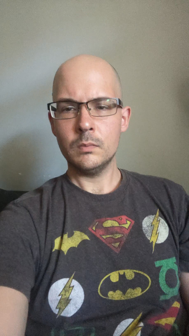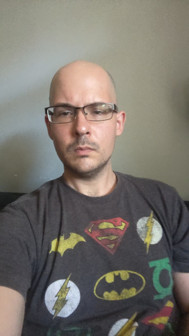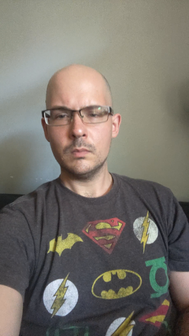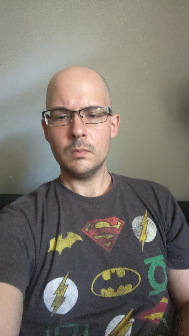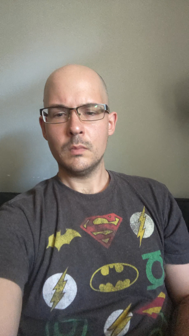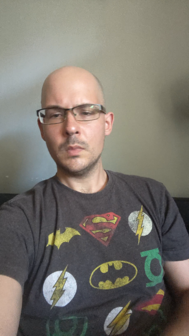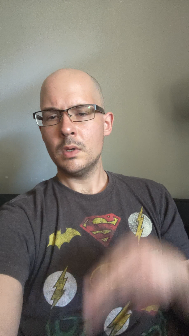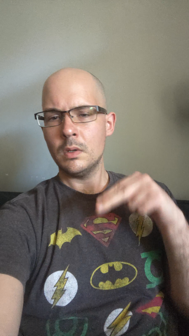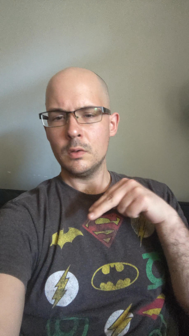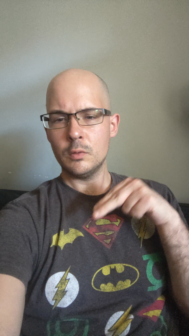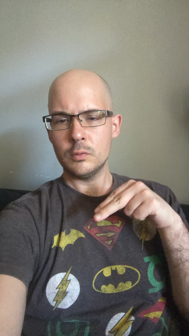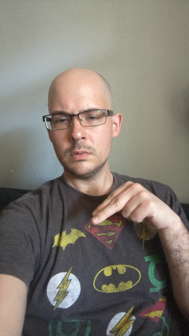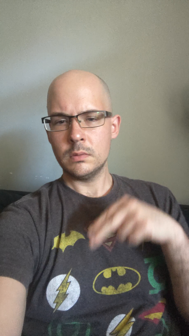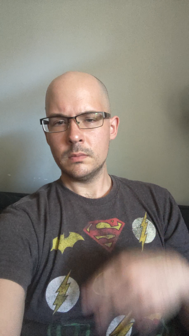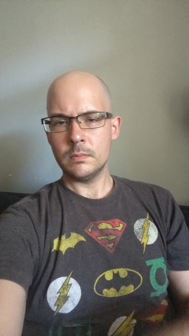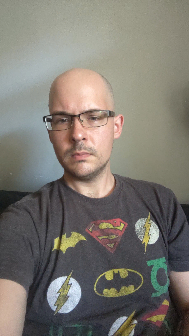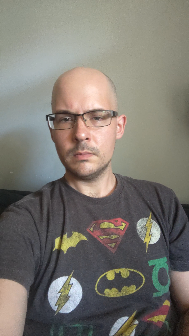nurse